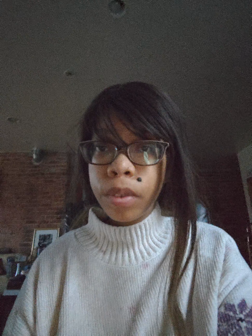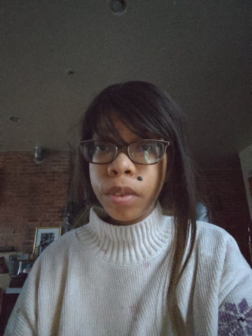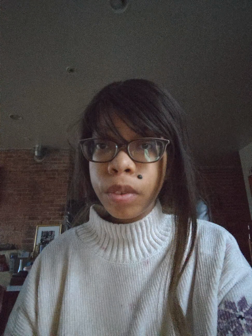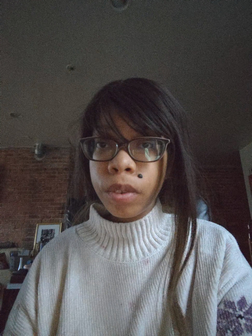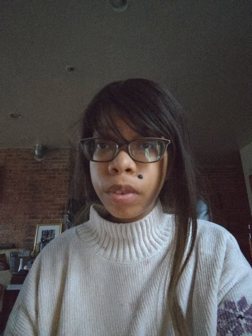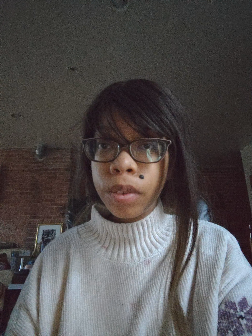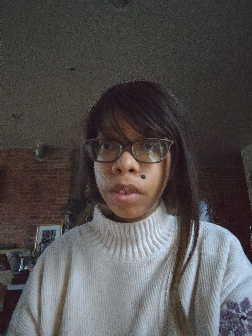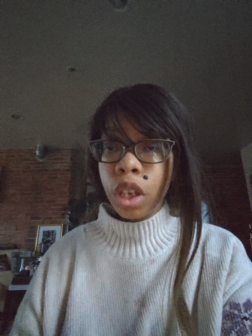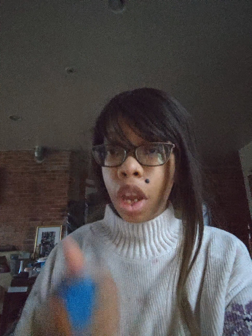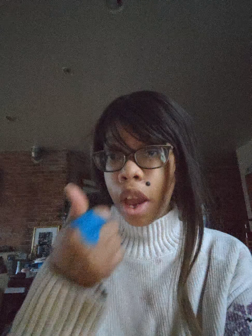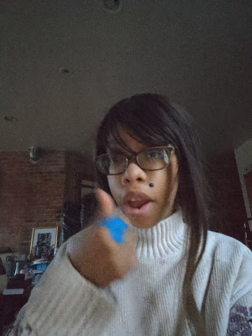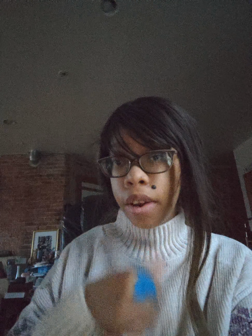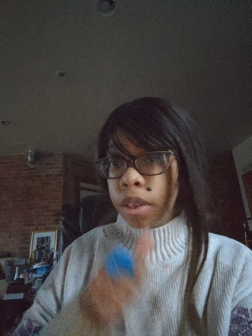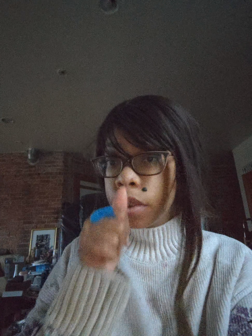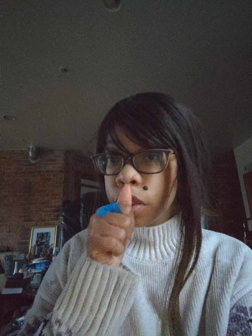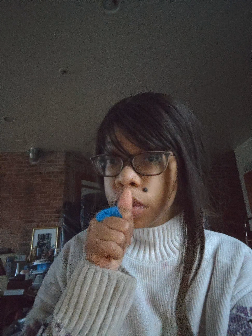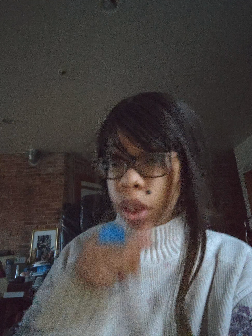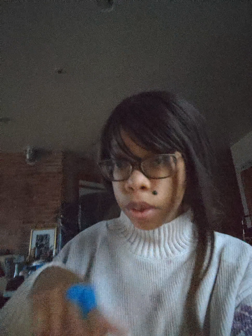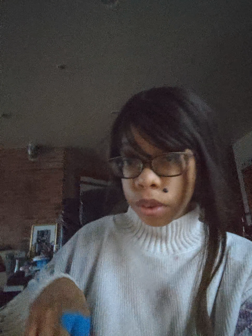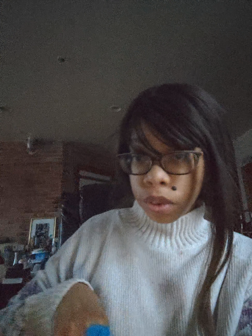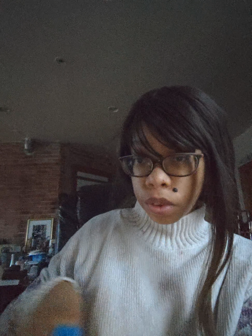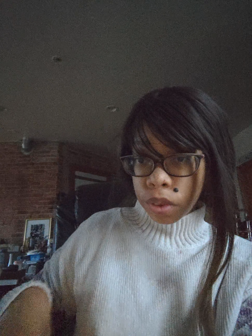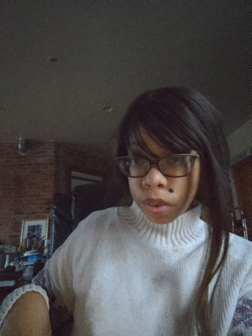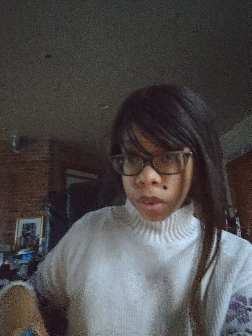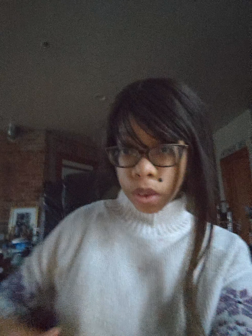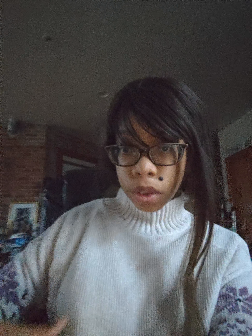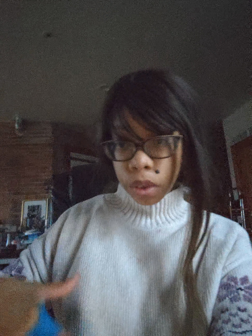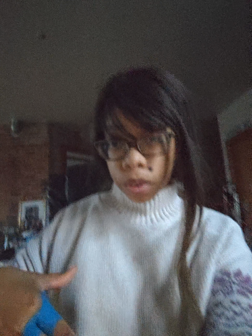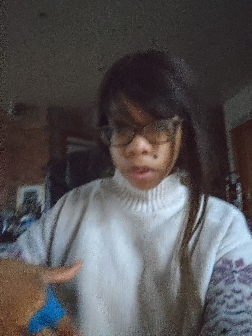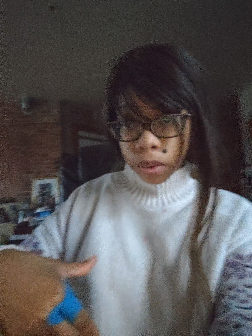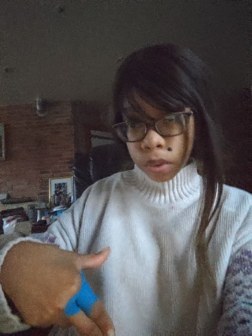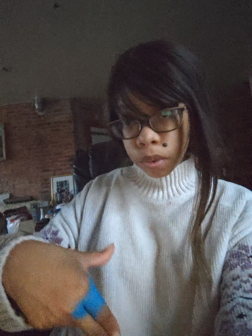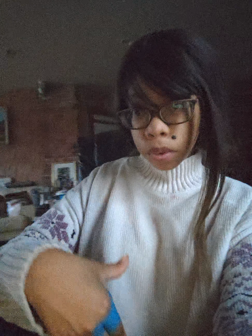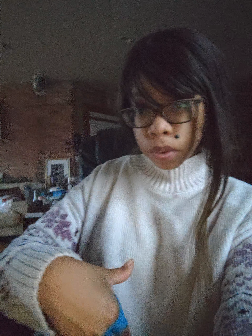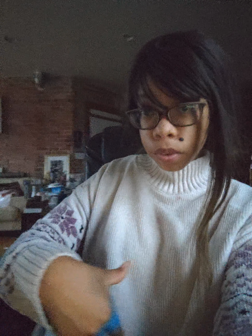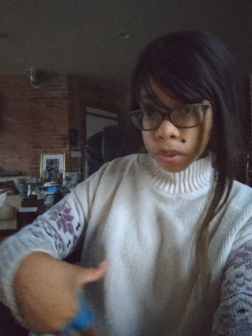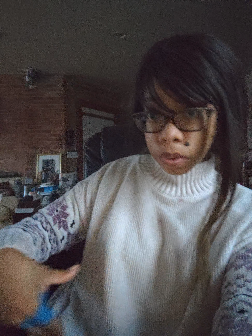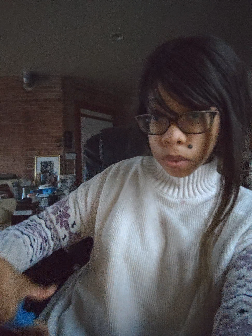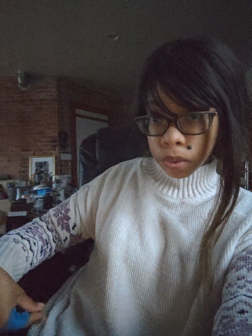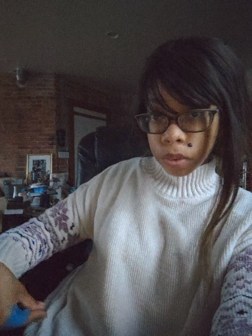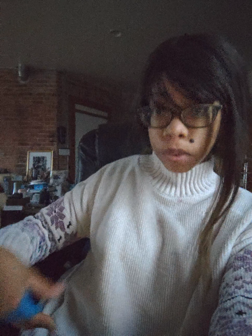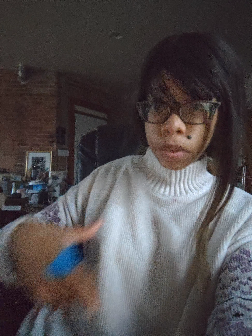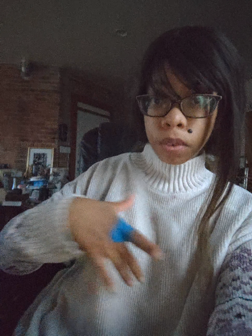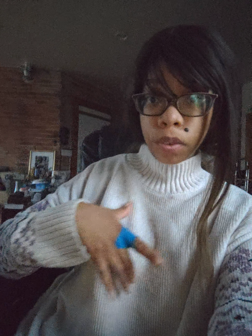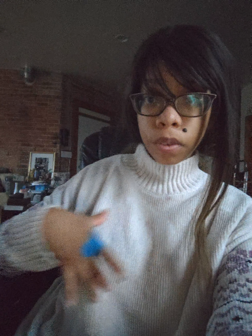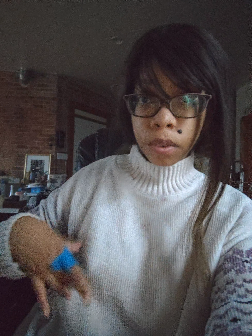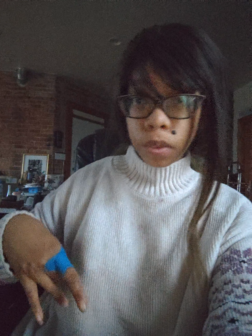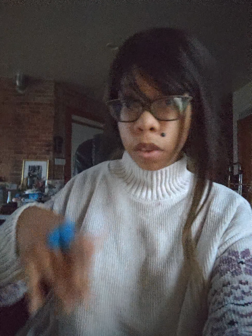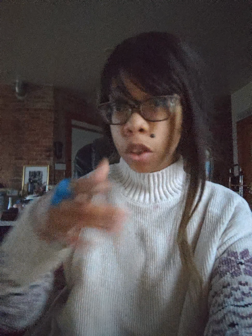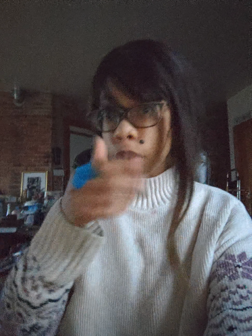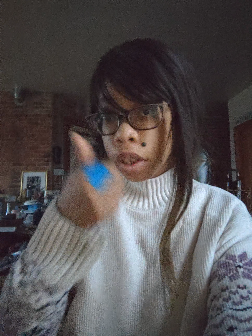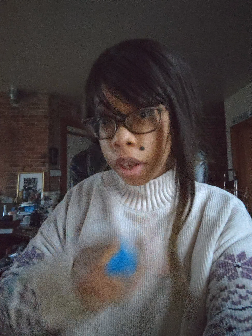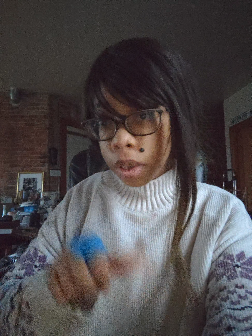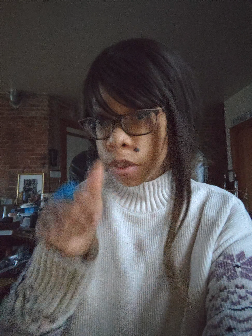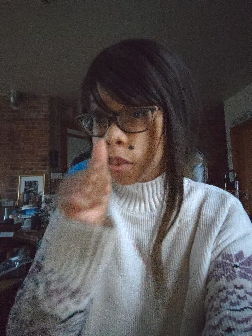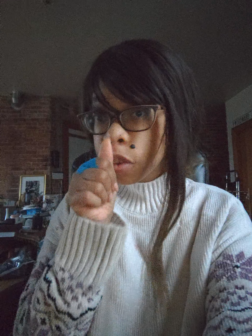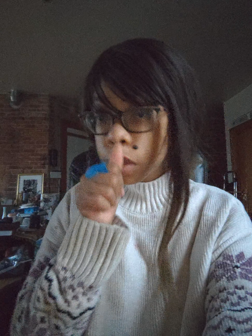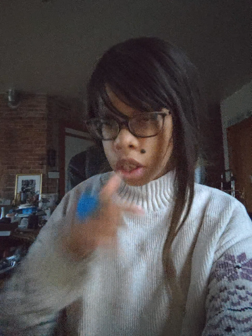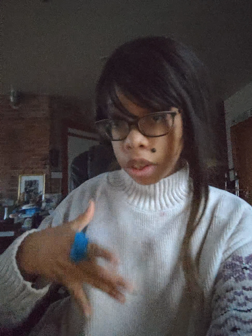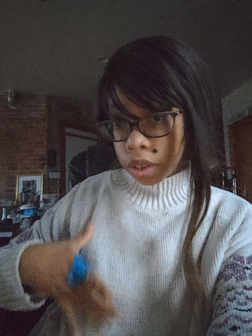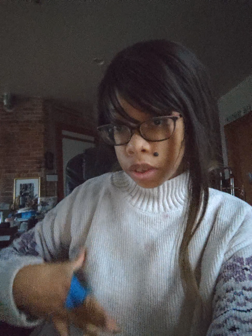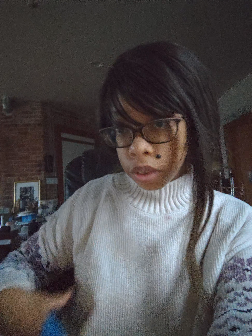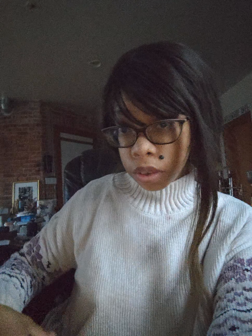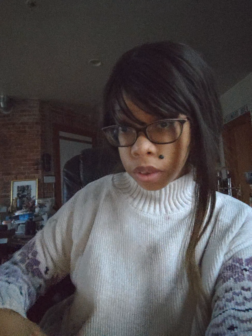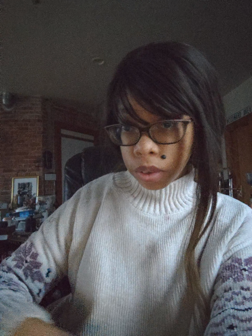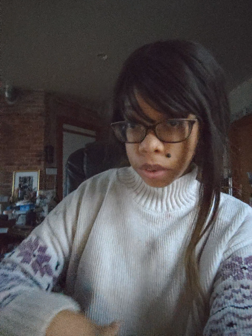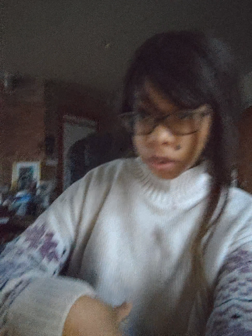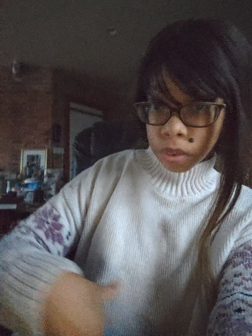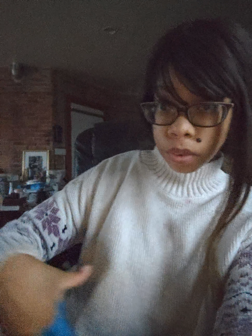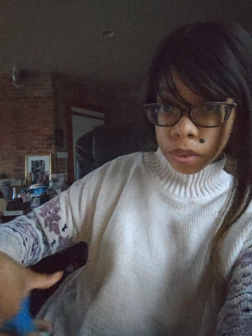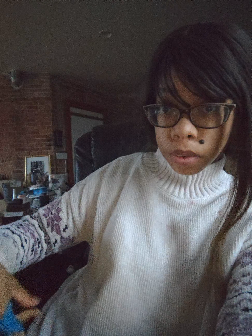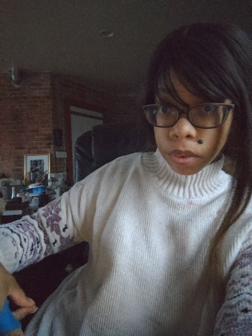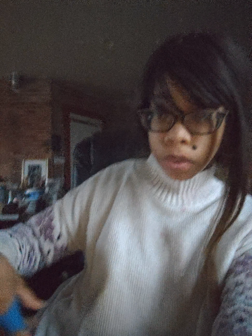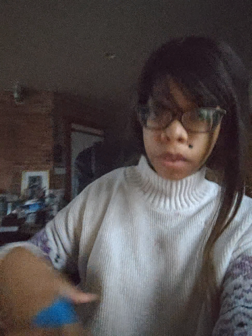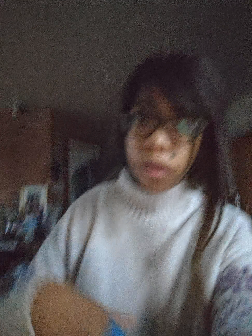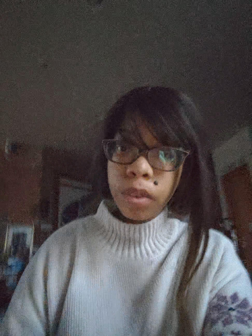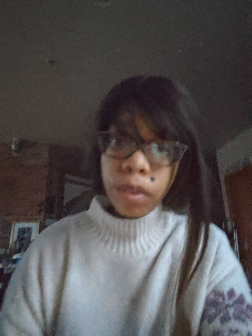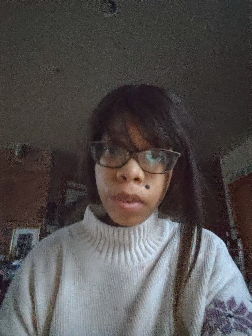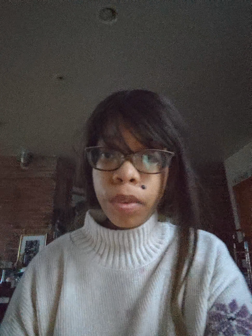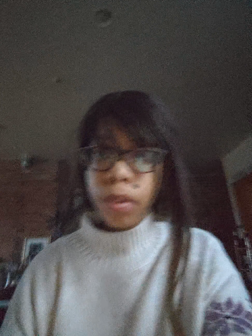underwear